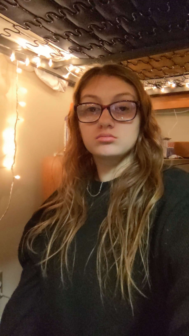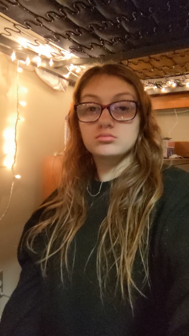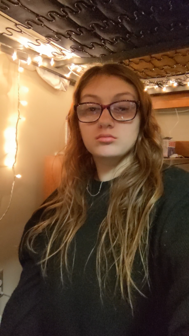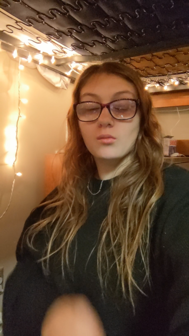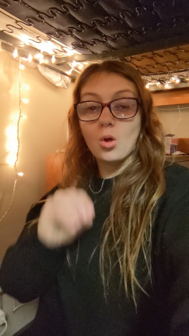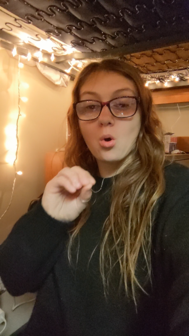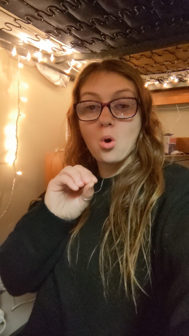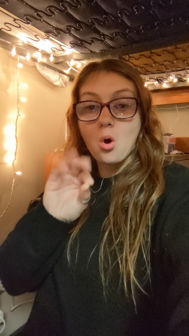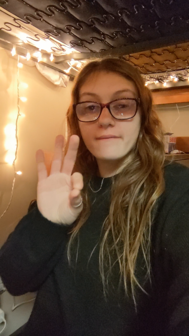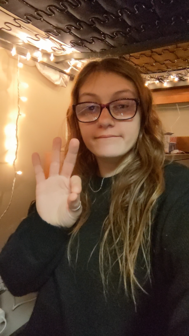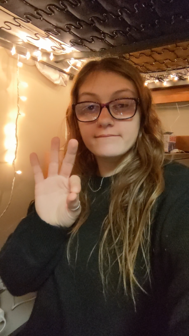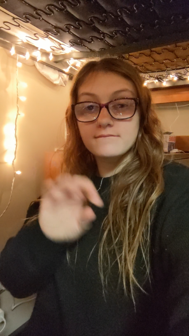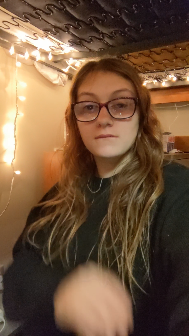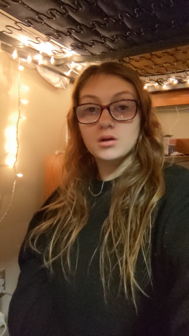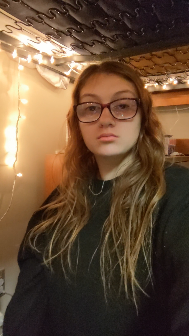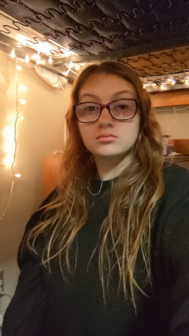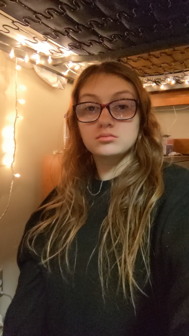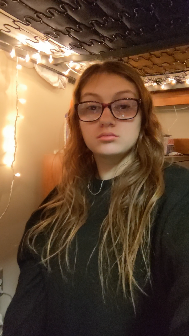of